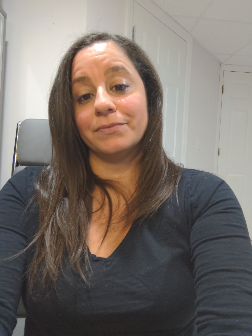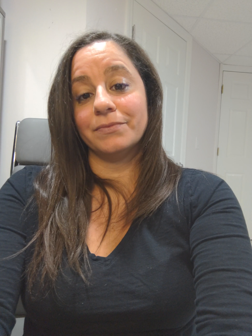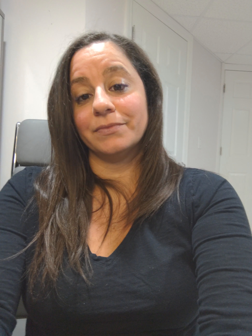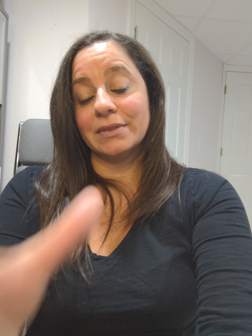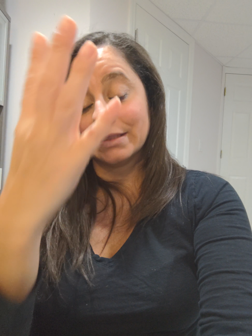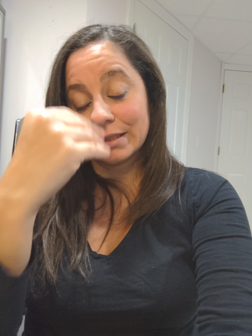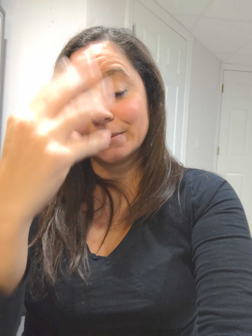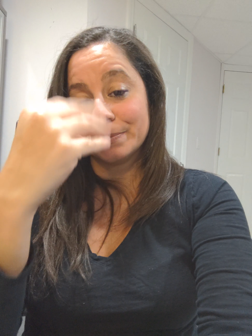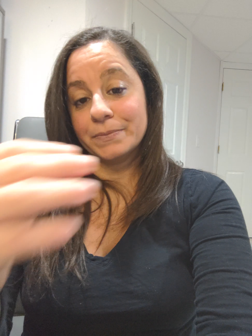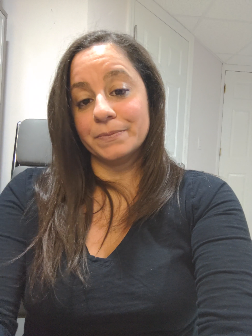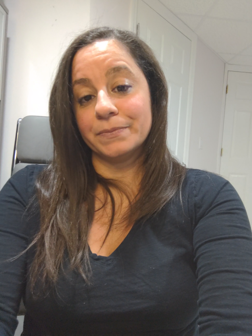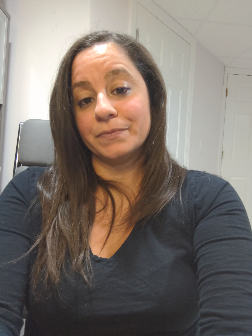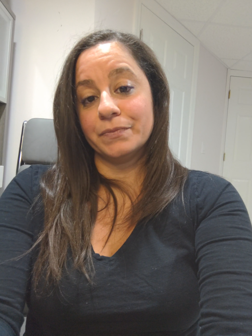sleepy